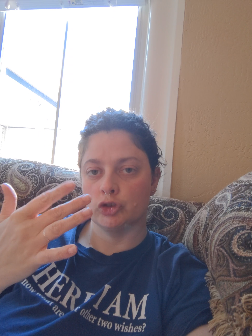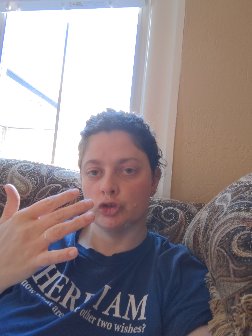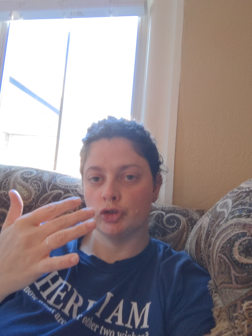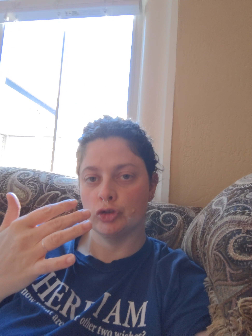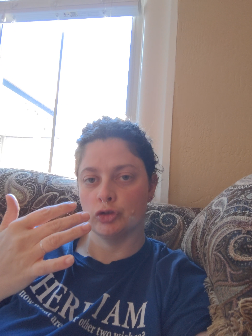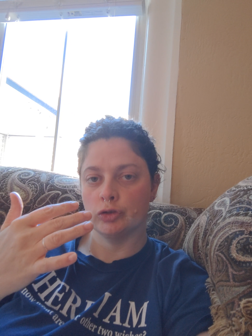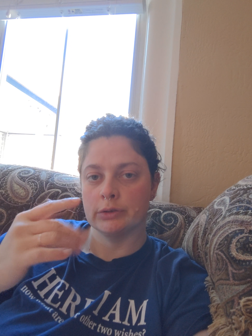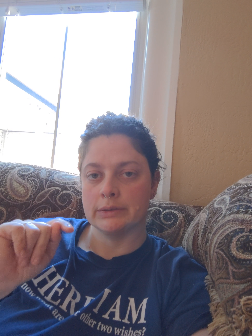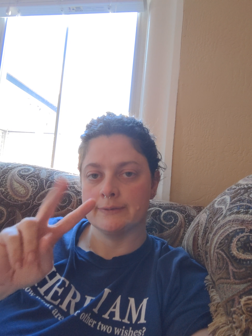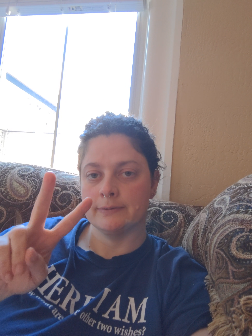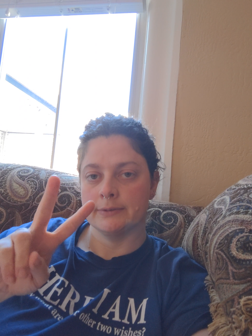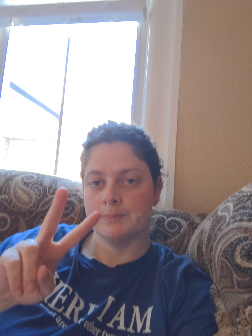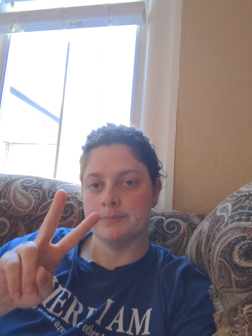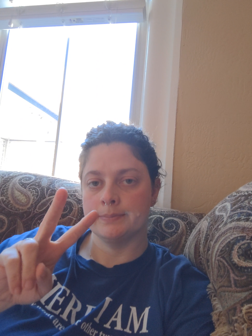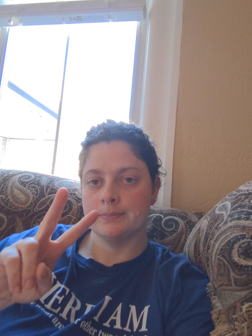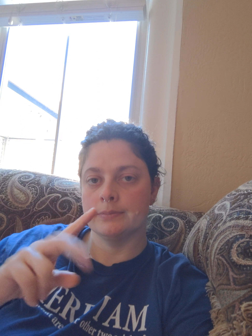TV